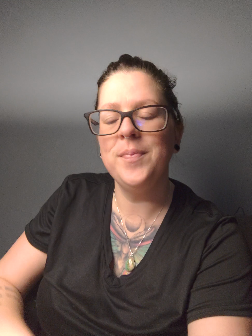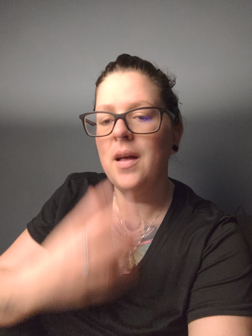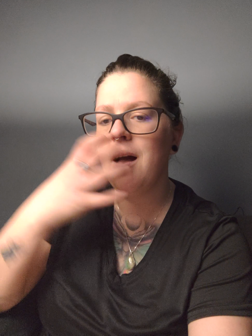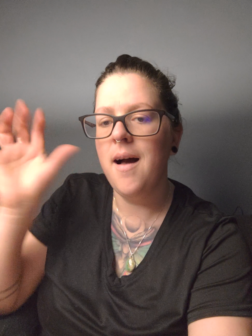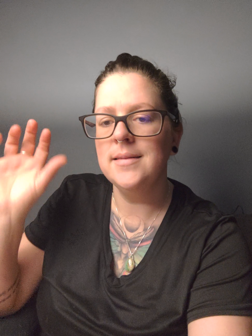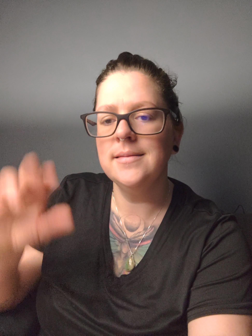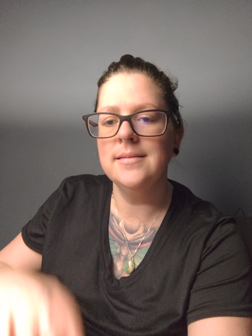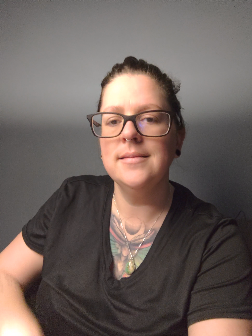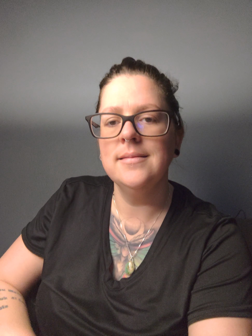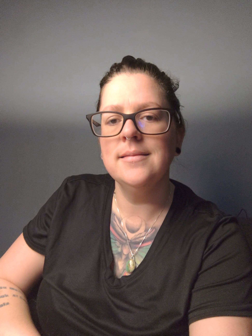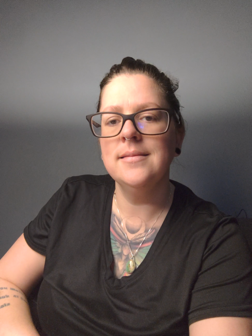hot